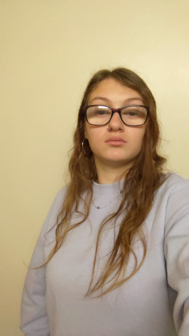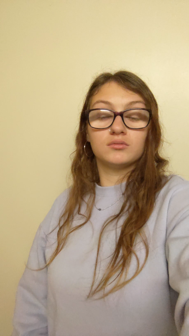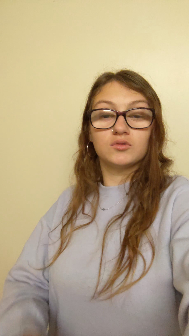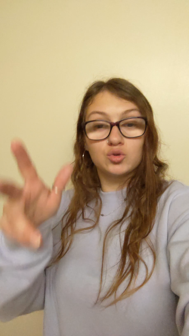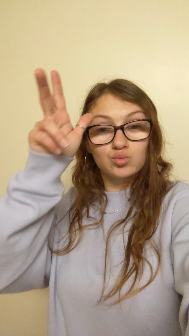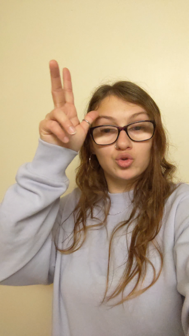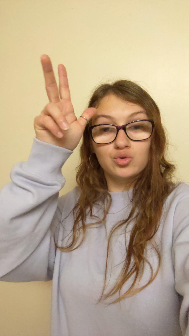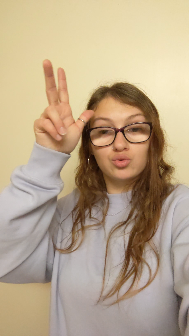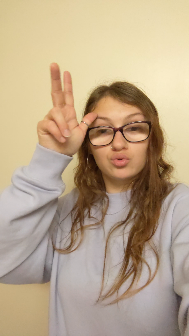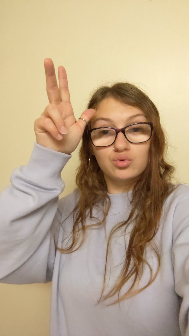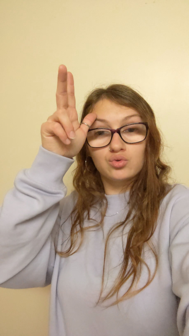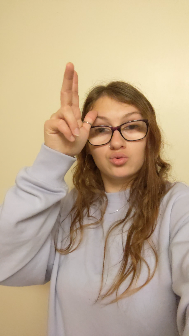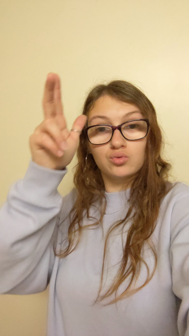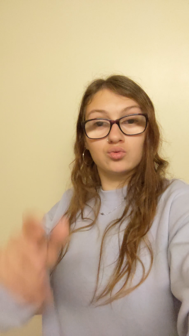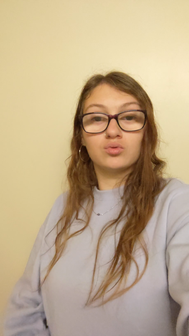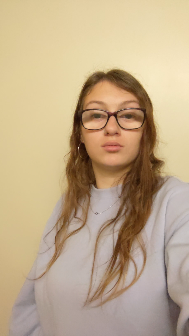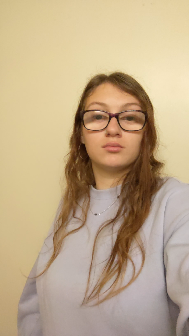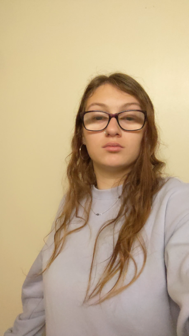rooster